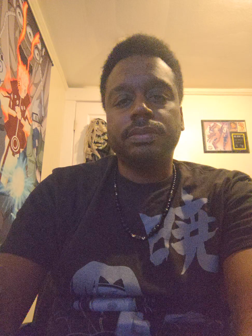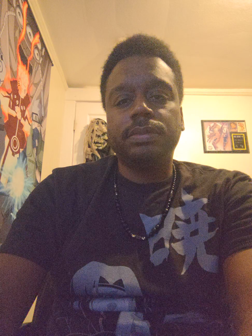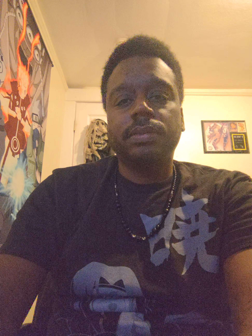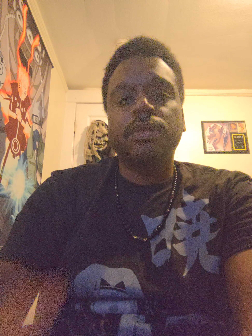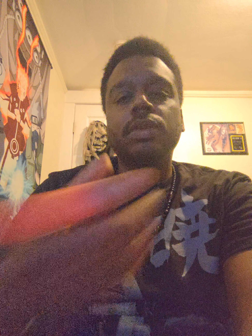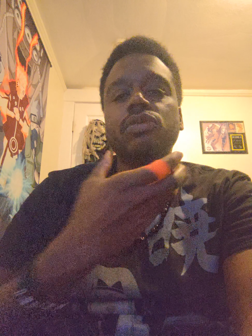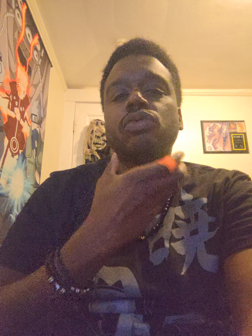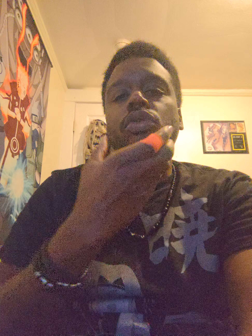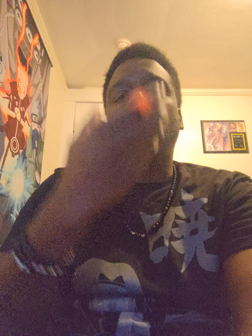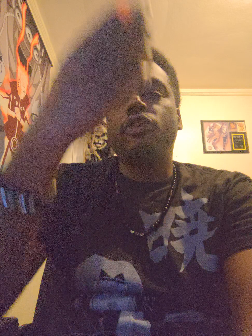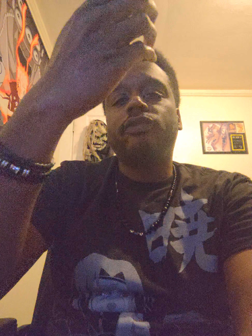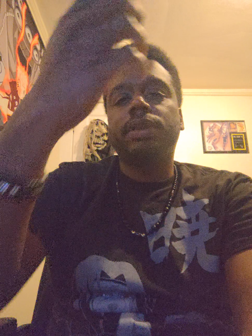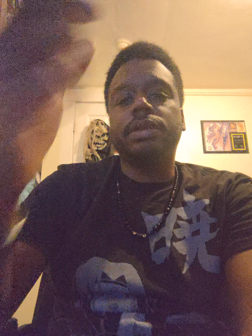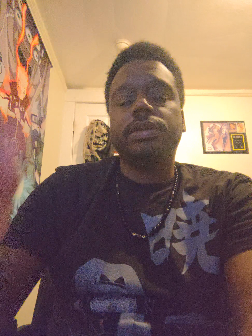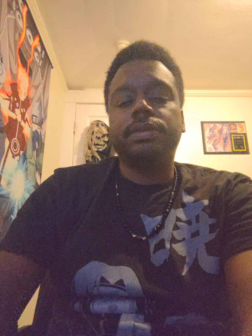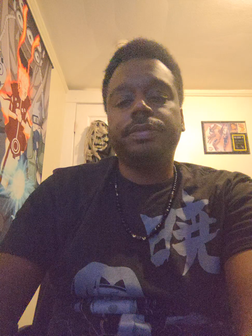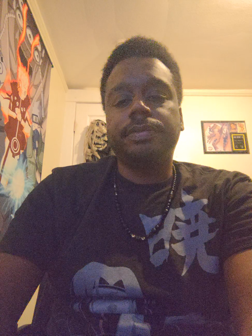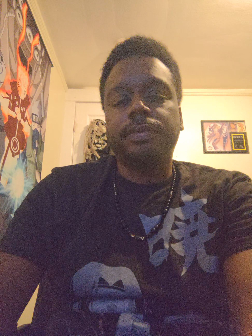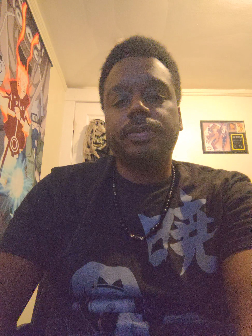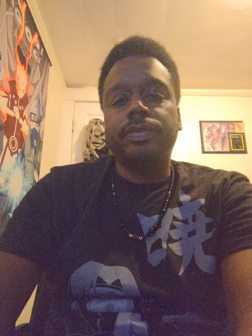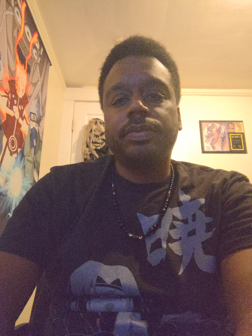giraffe